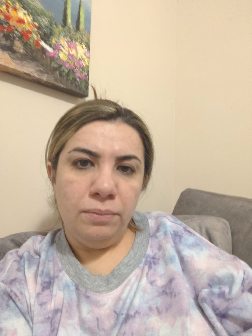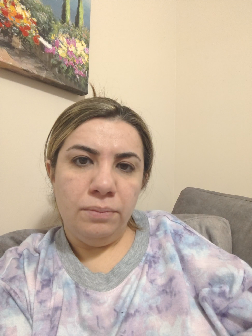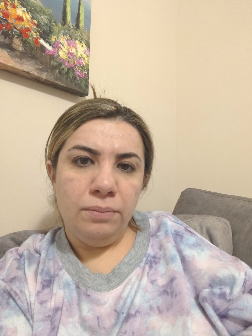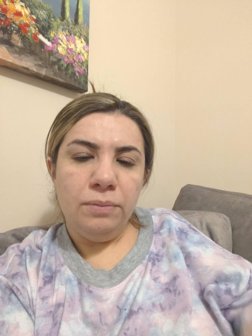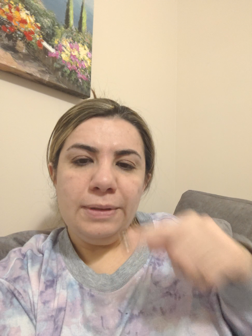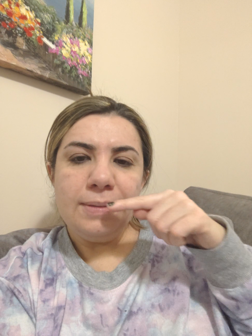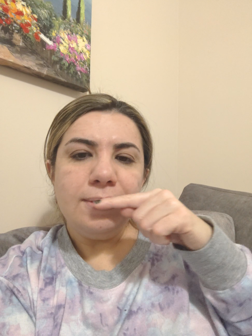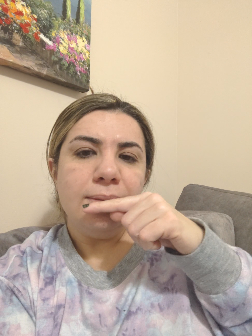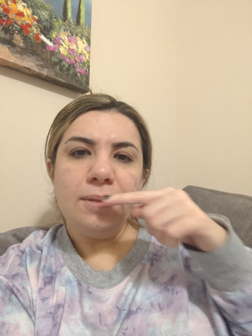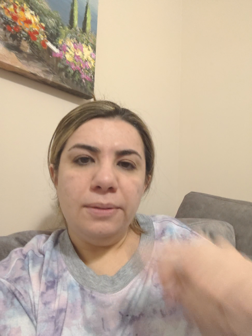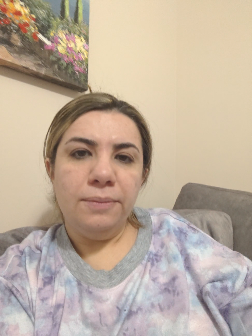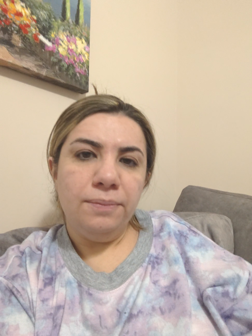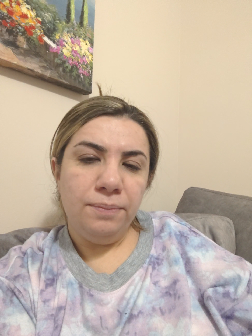tooth